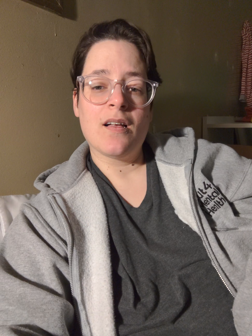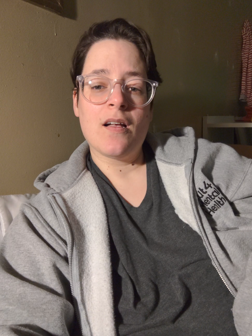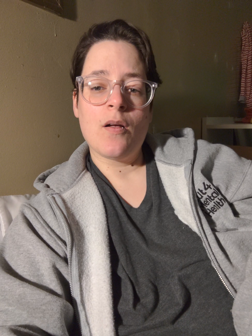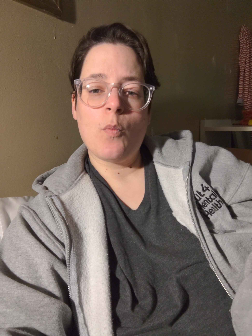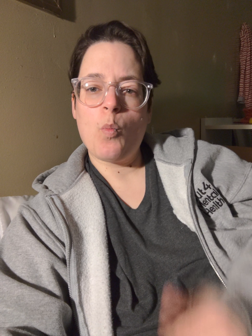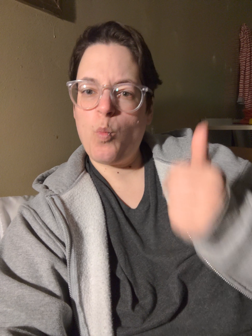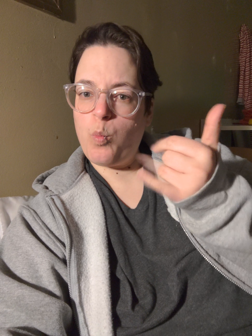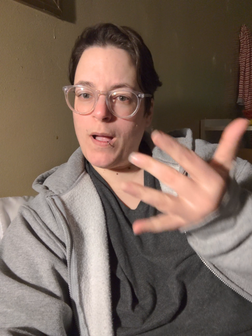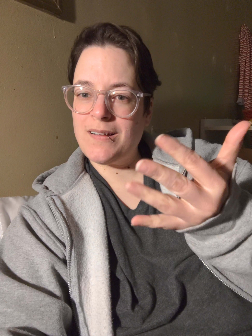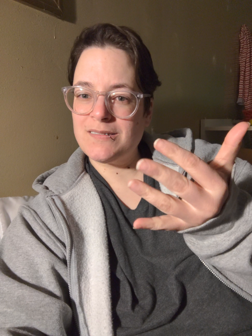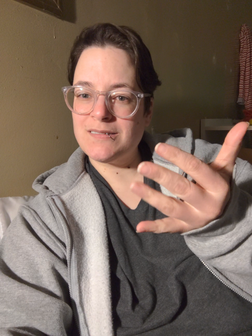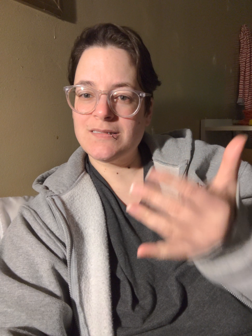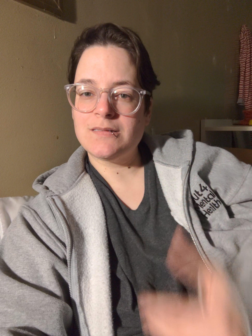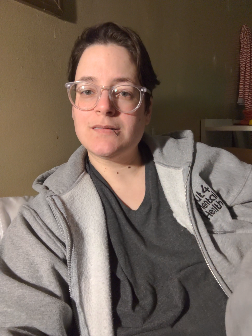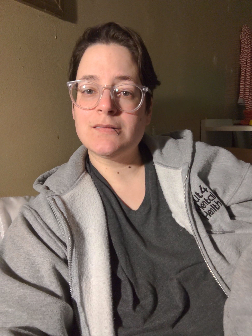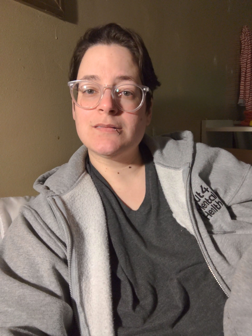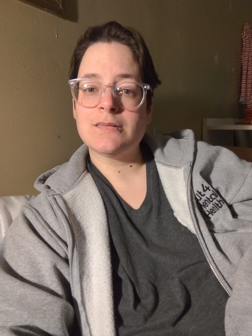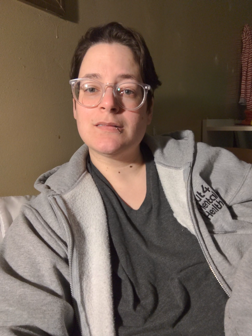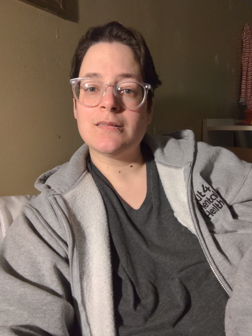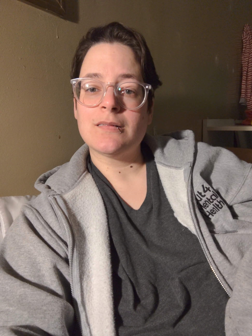wait